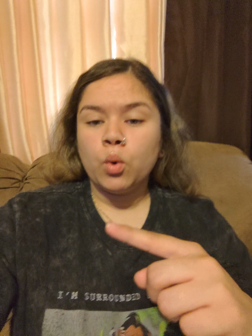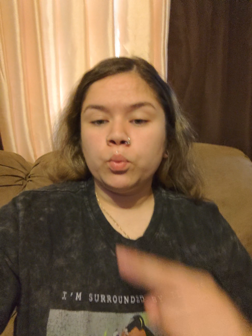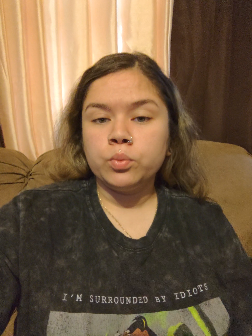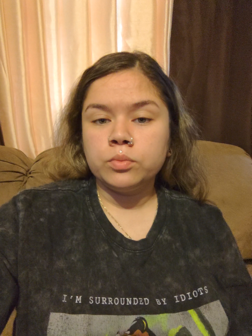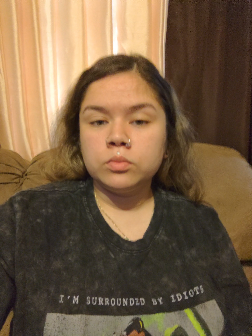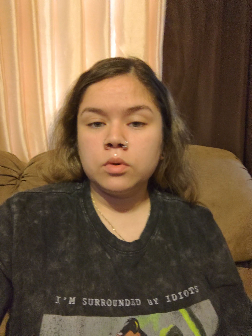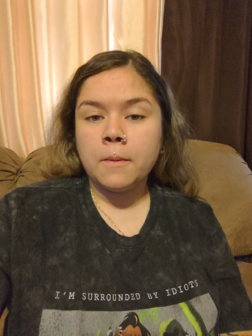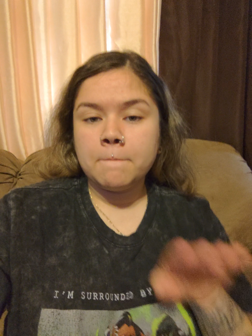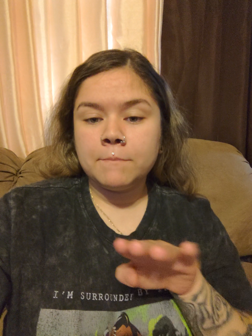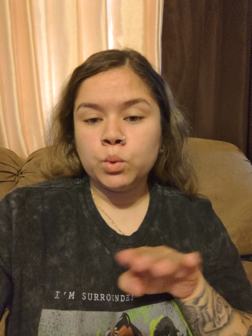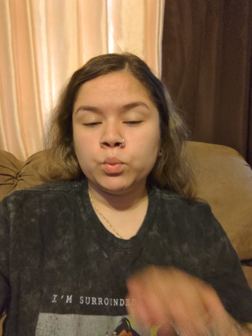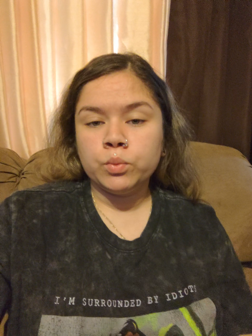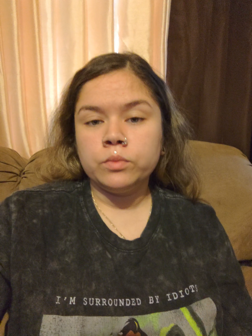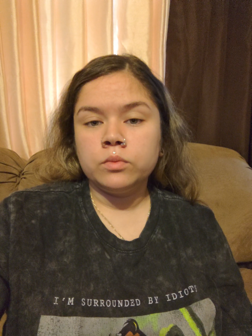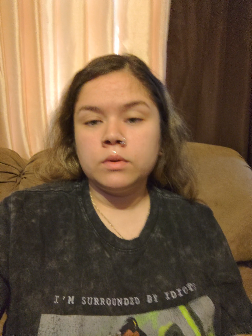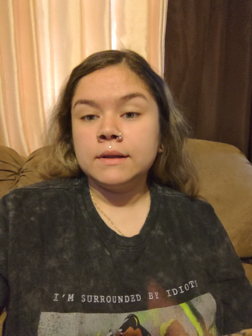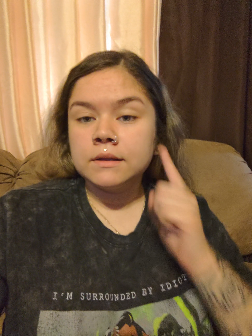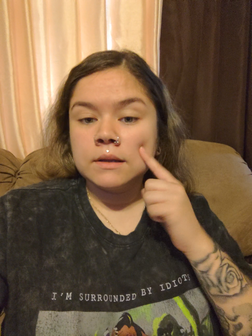boots